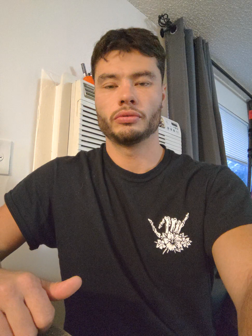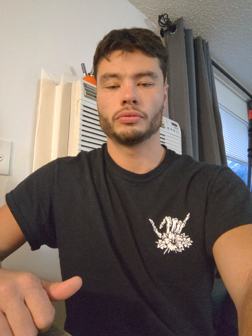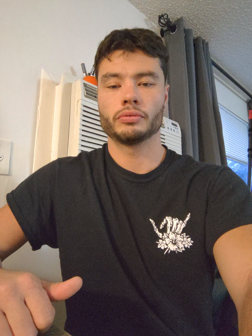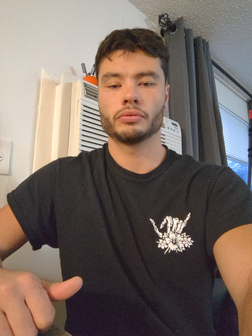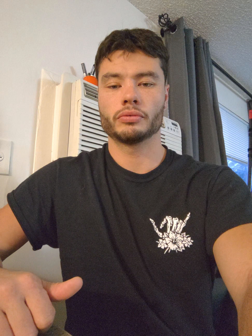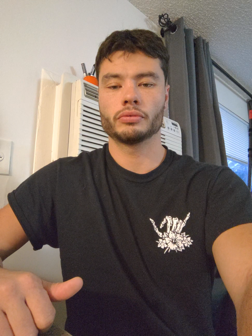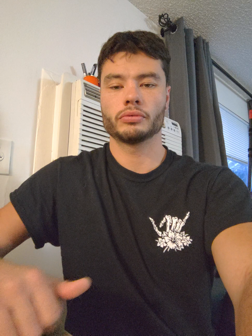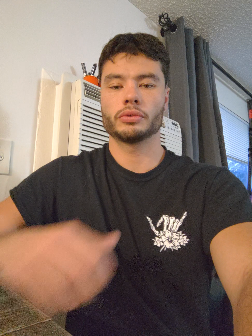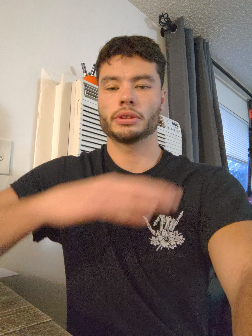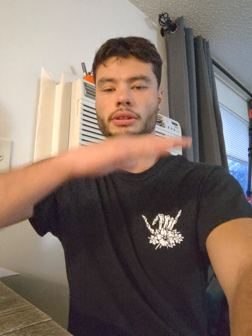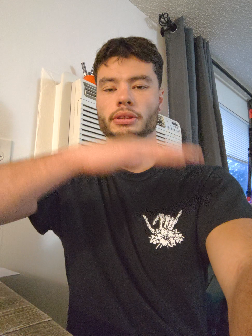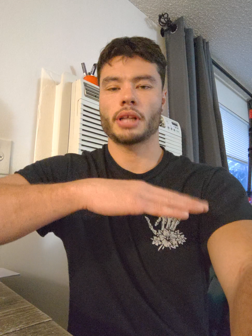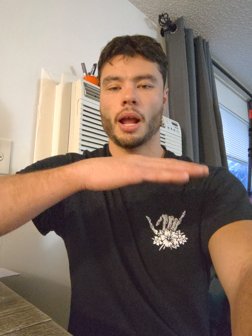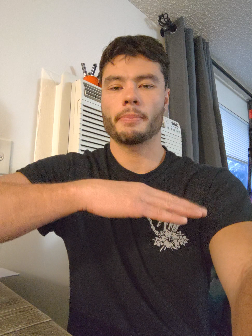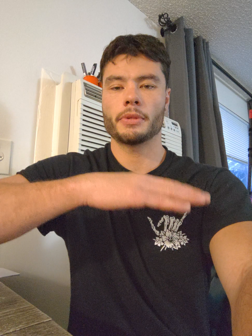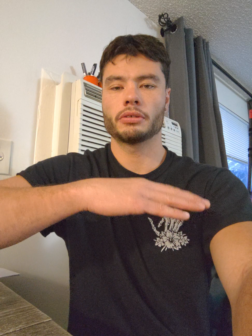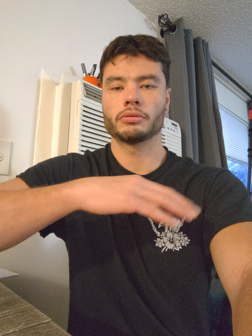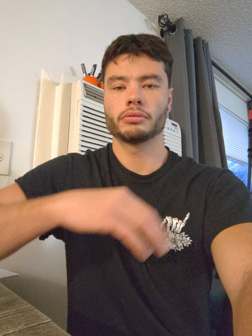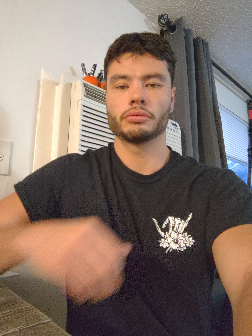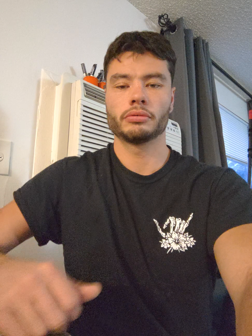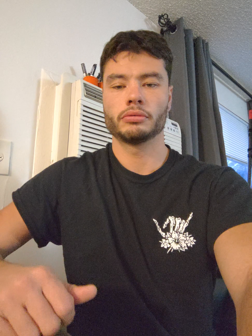table